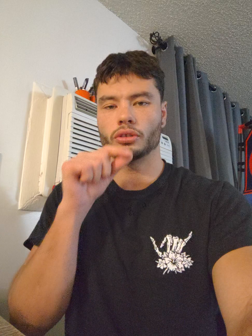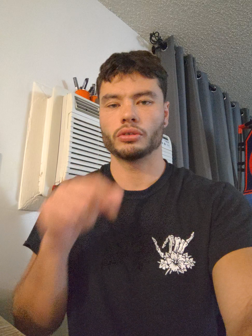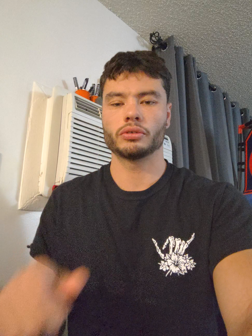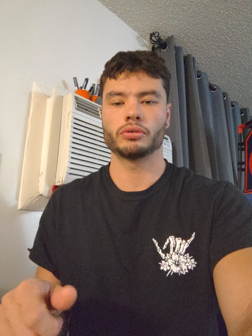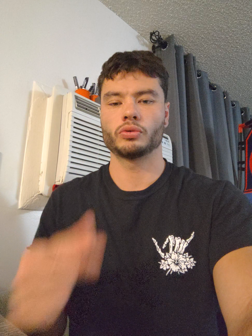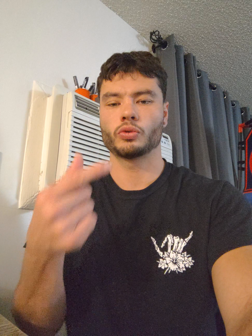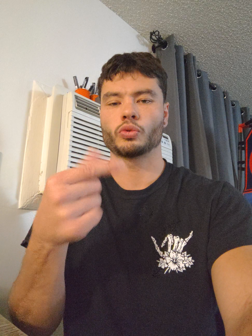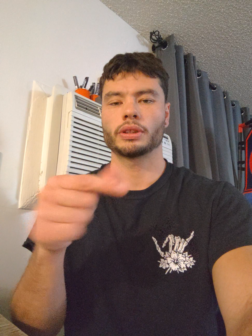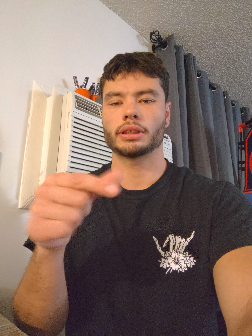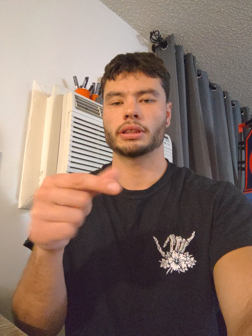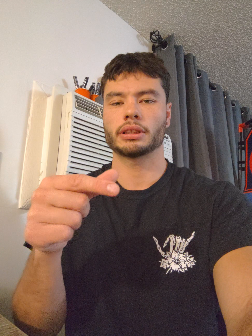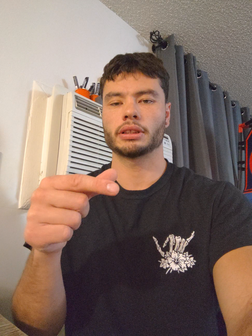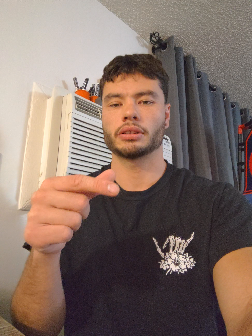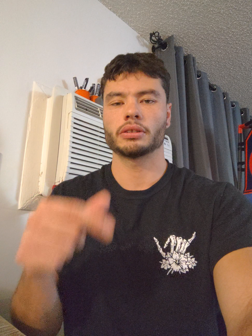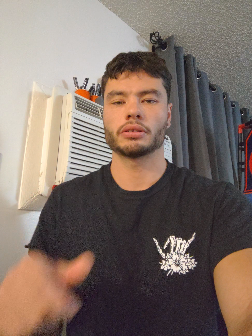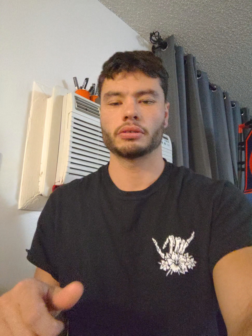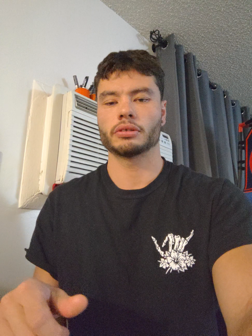green